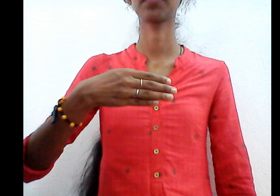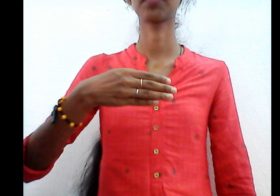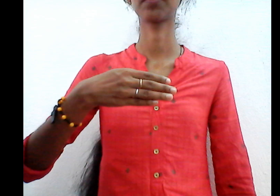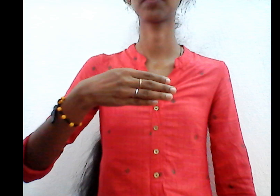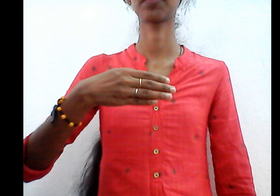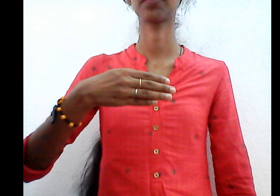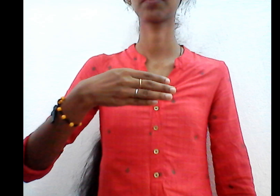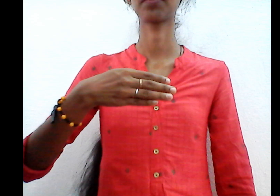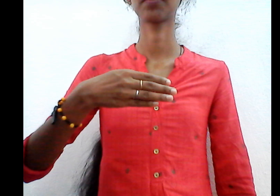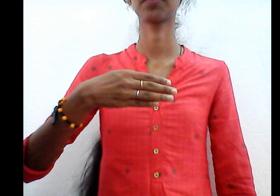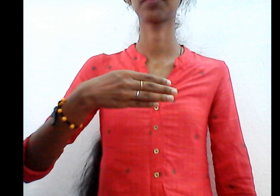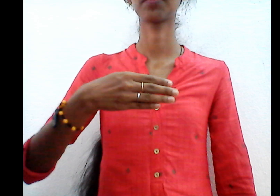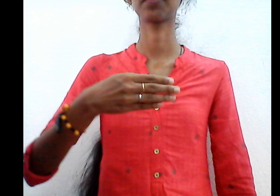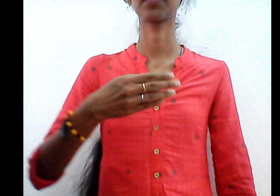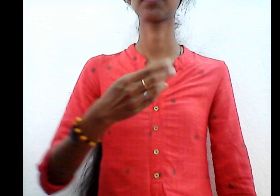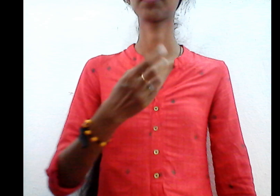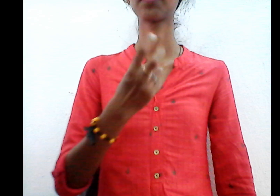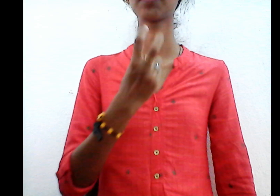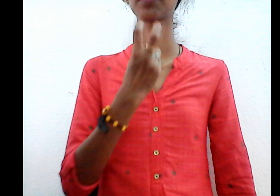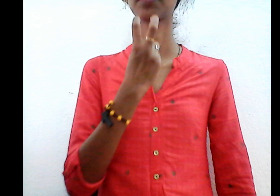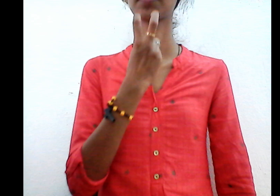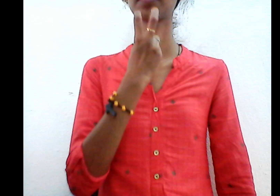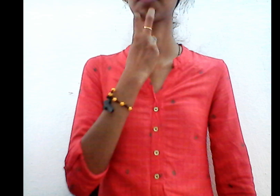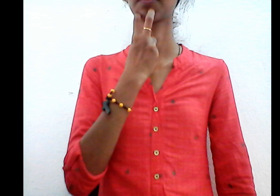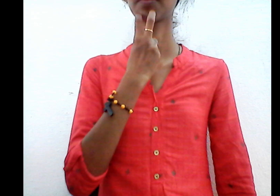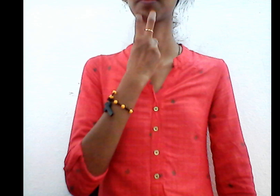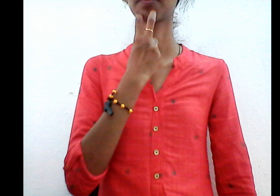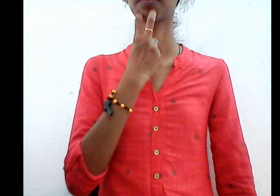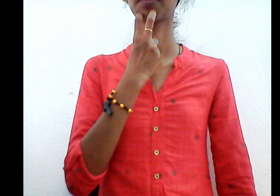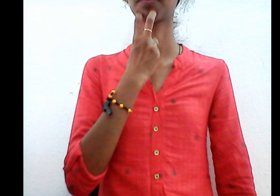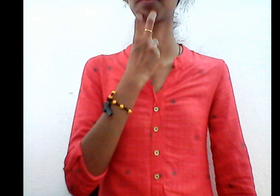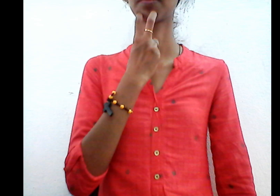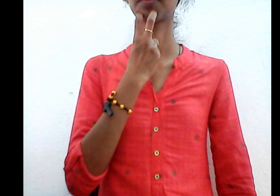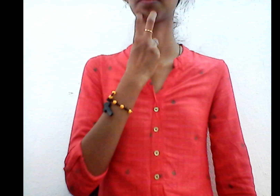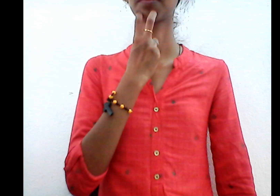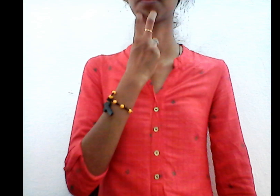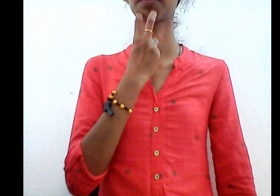അഃ